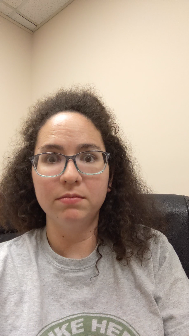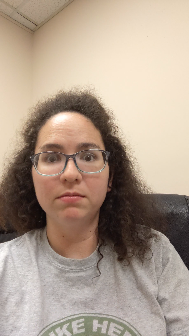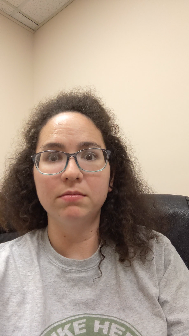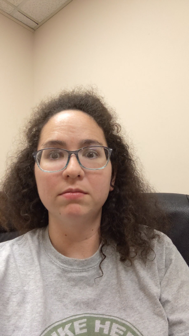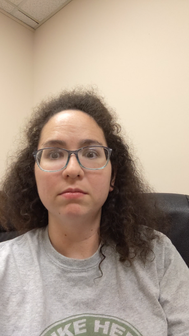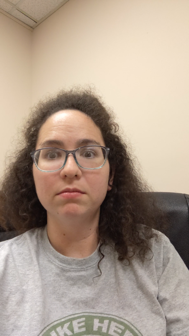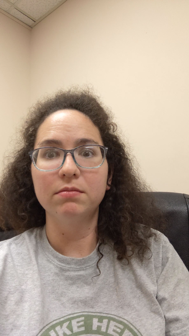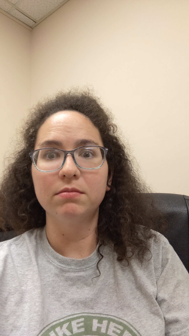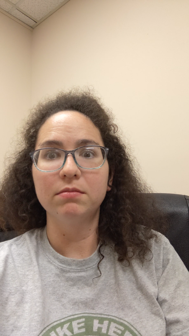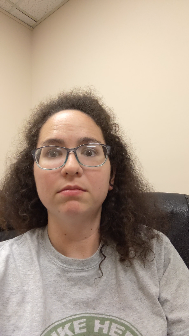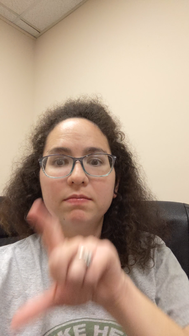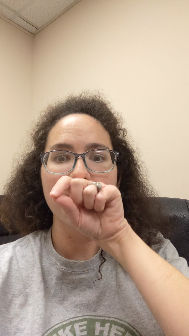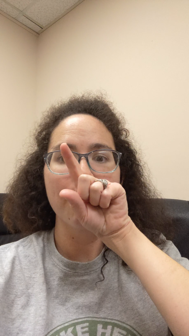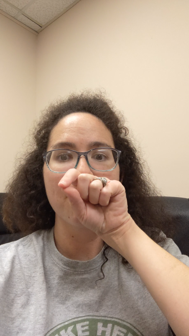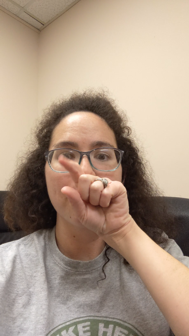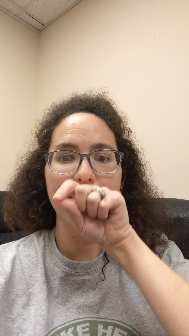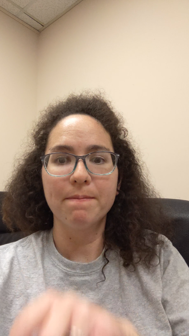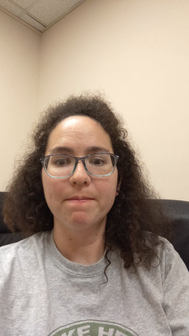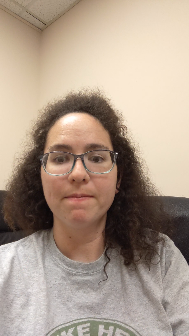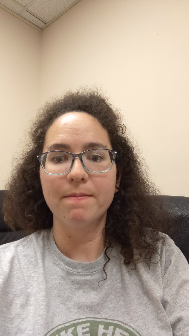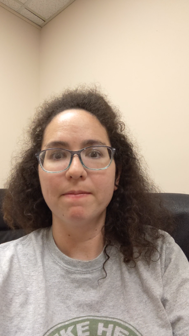chicken